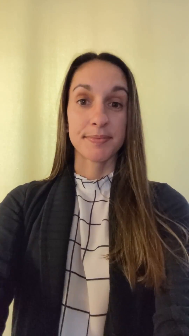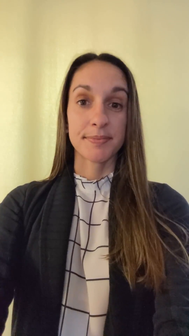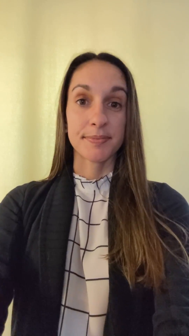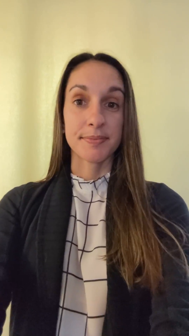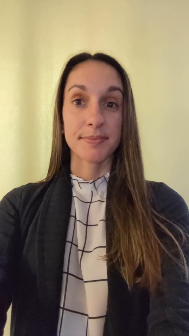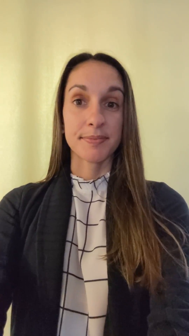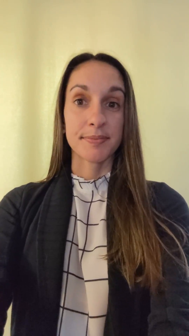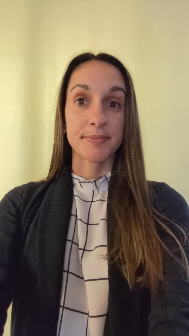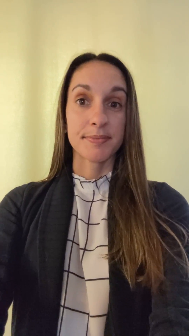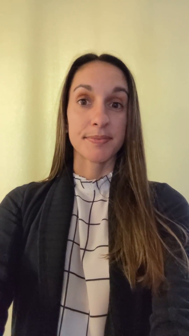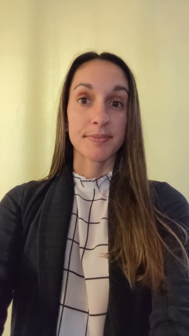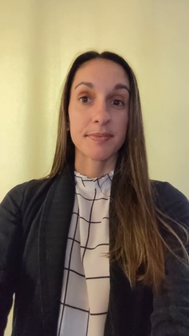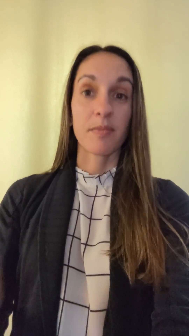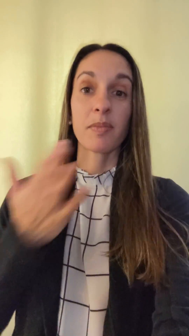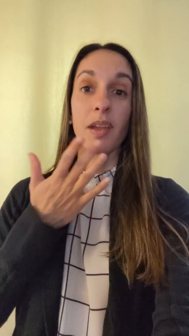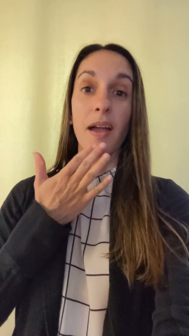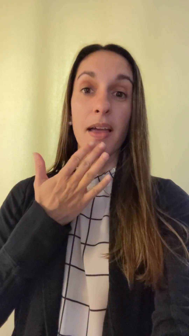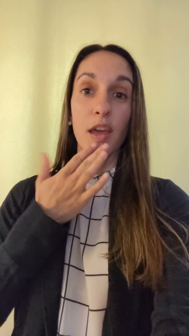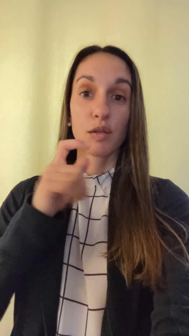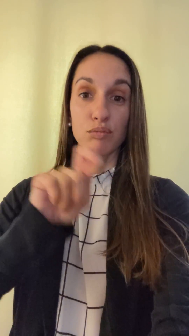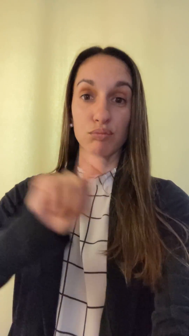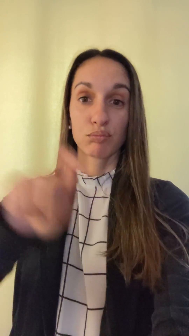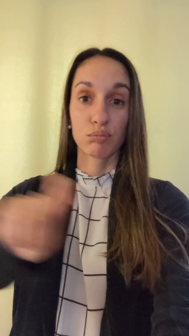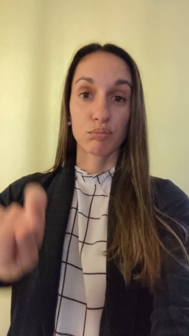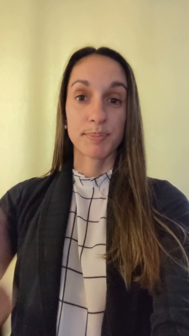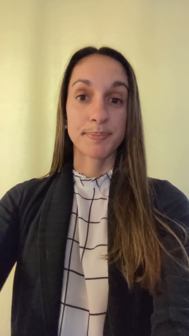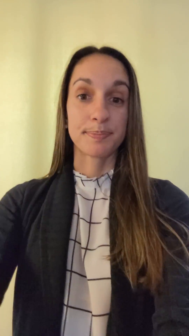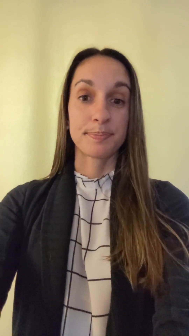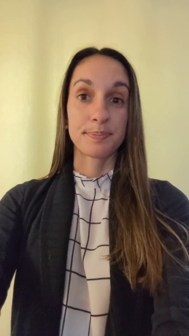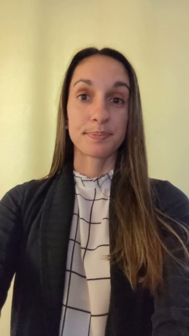crayon